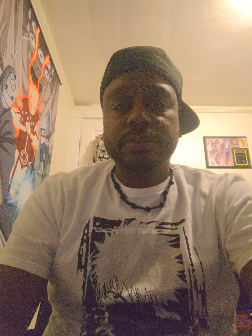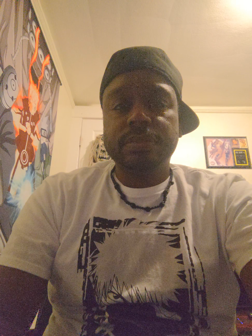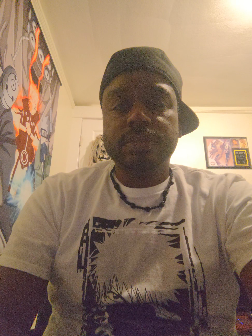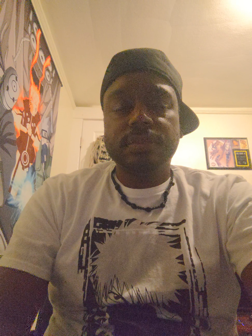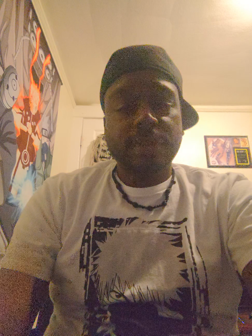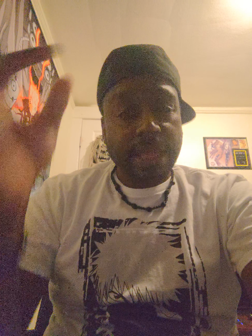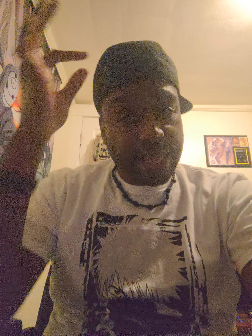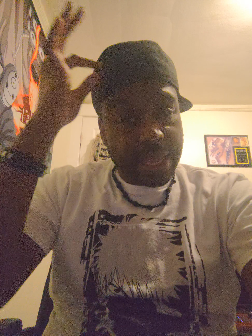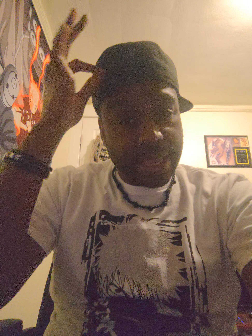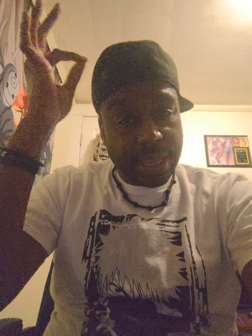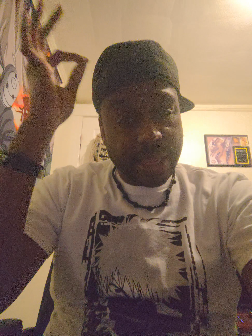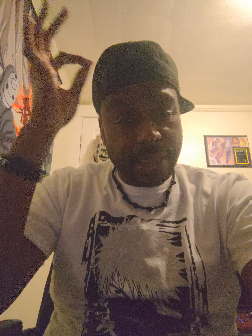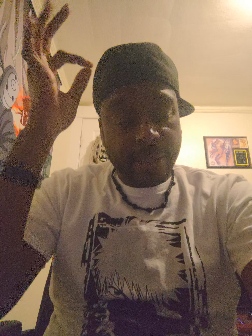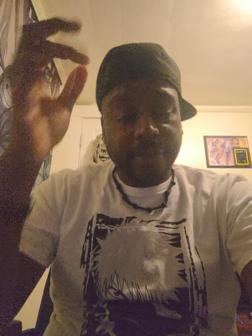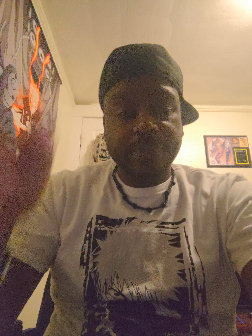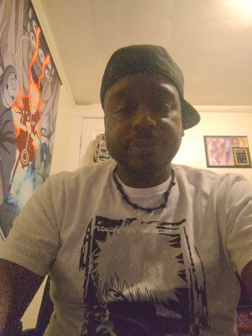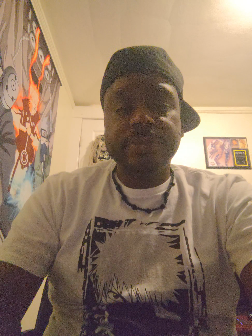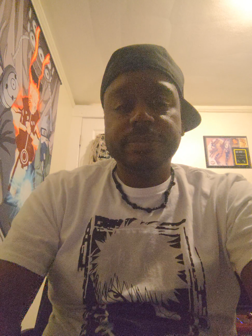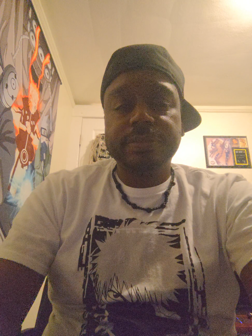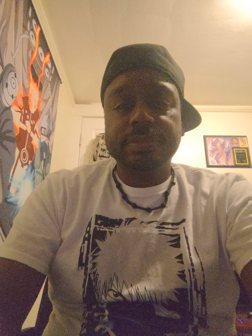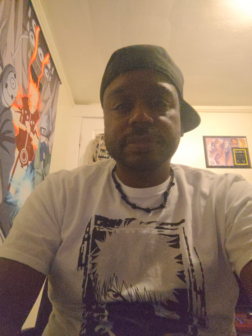hair